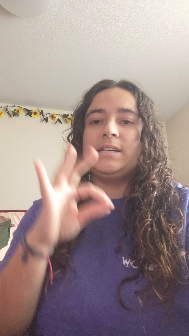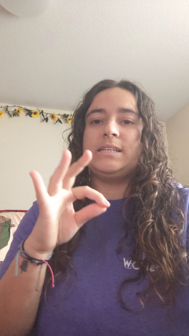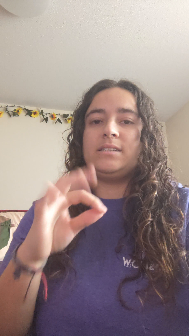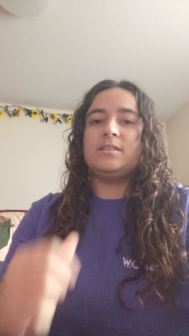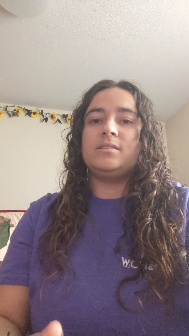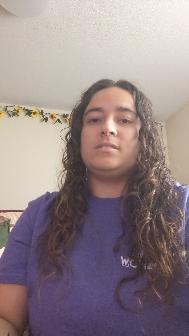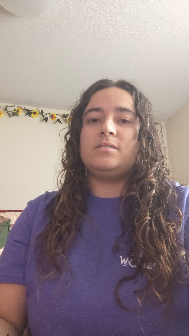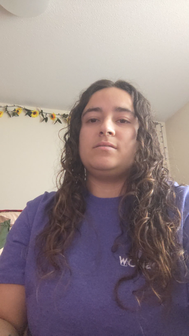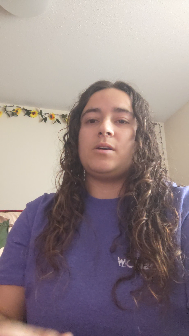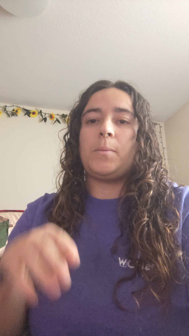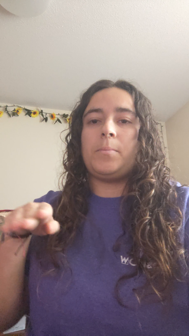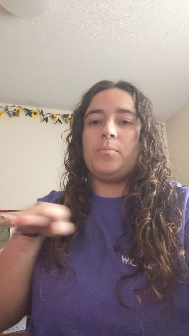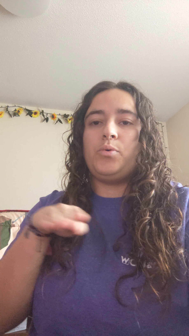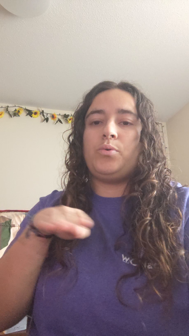boots